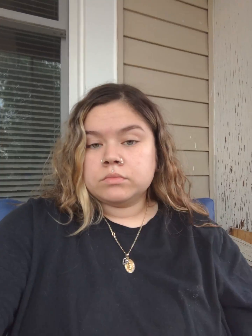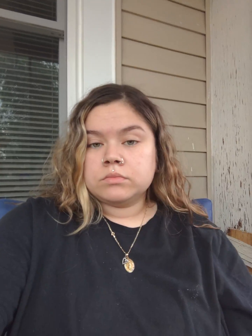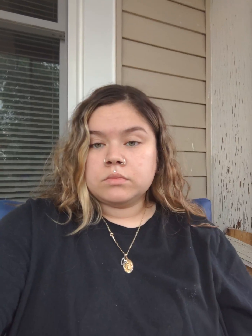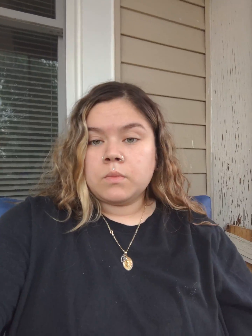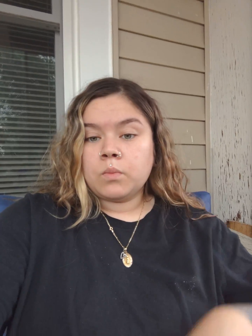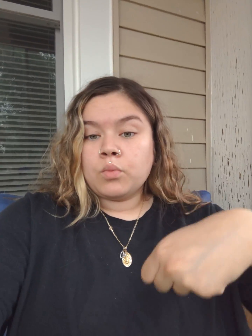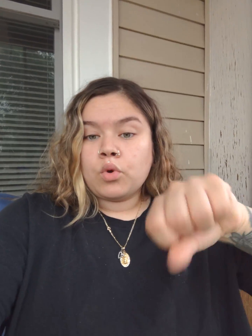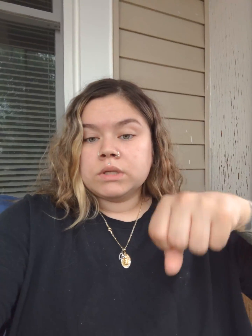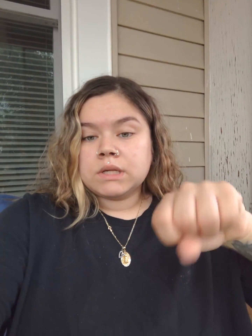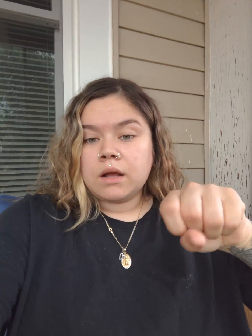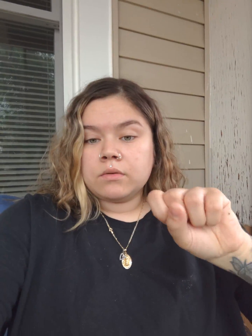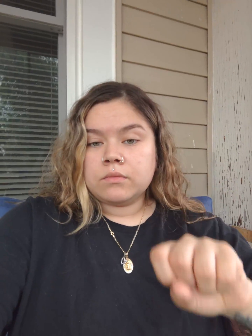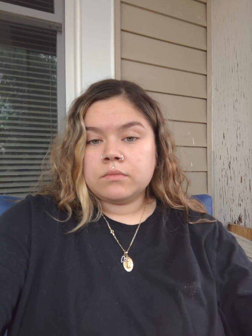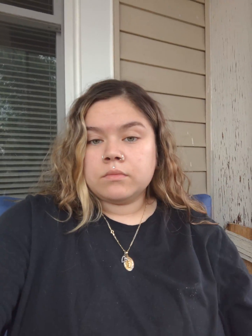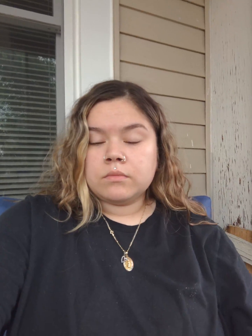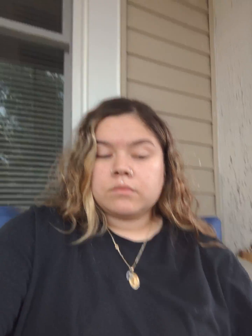motorcycle